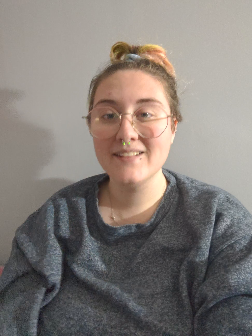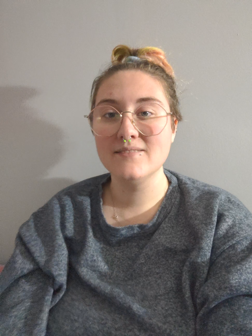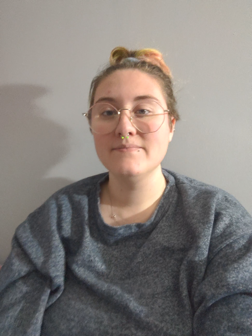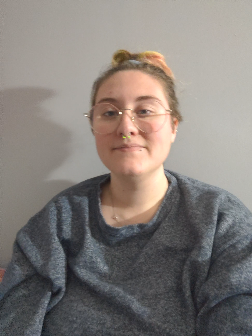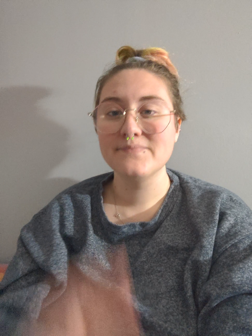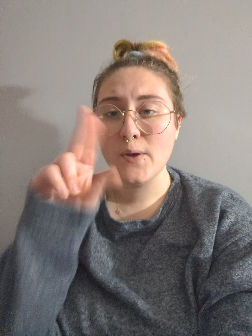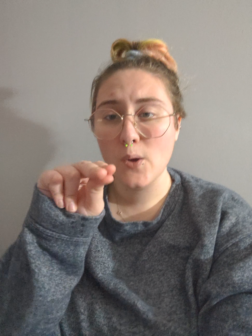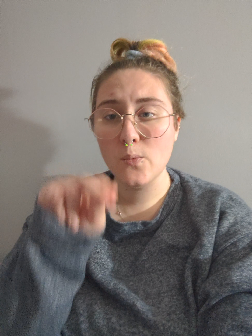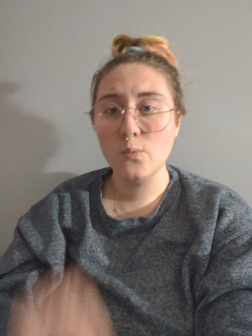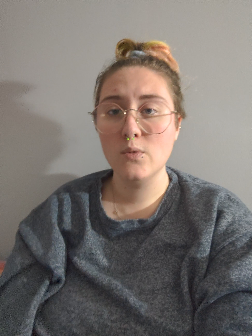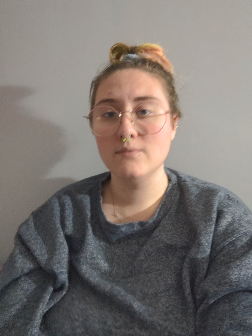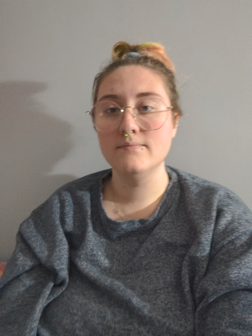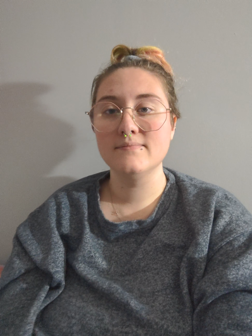no